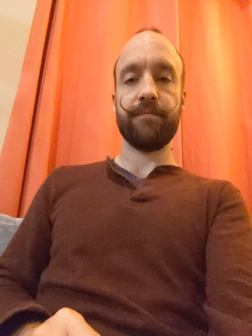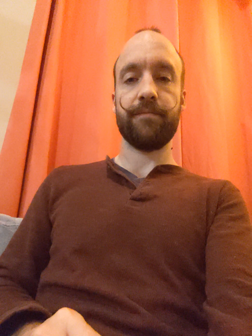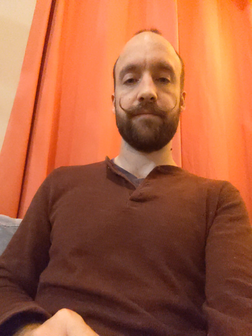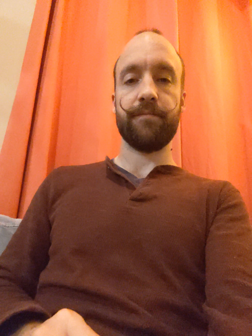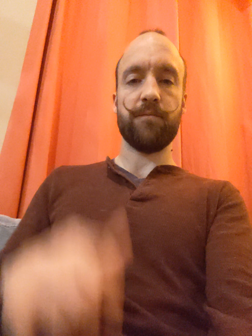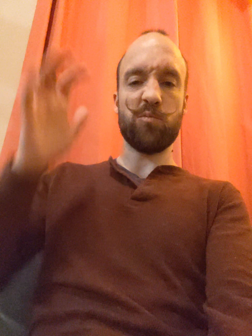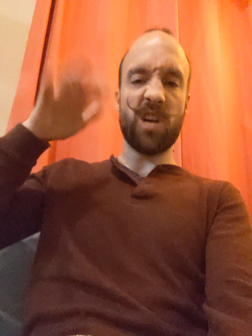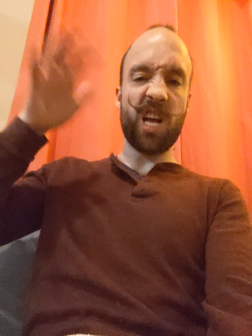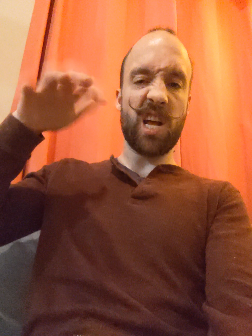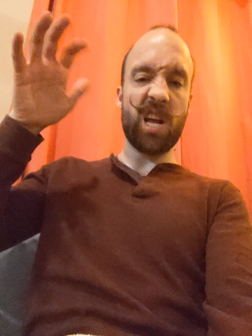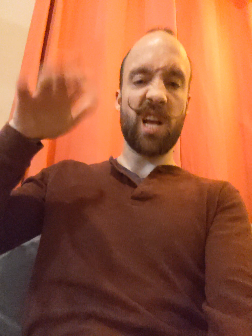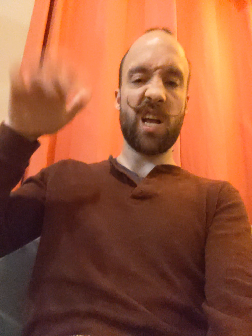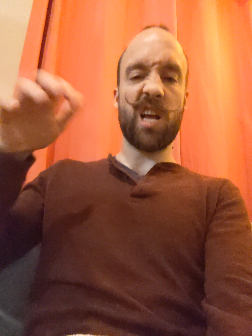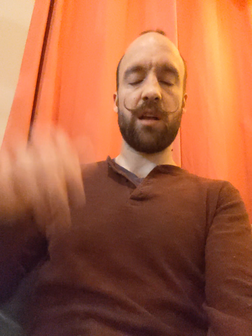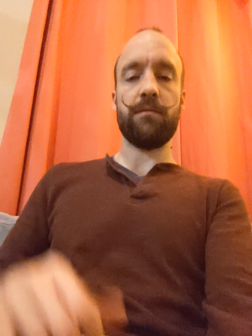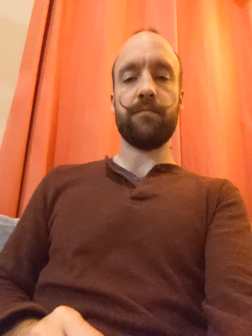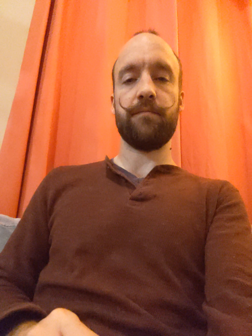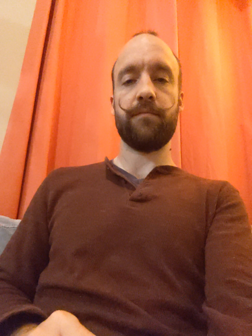rain